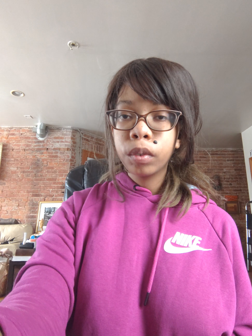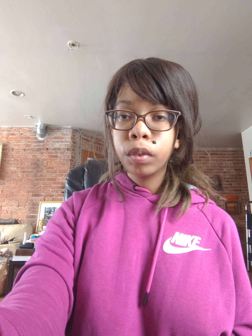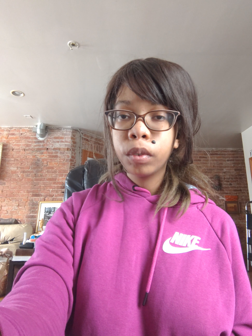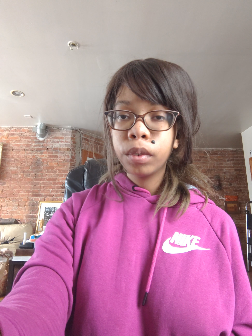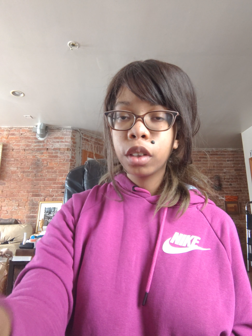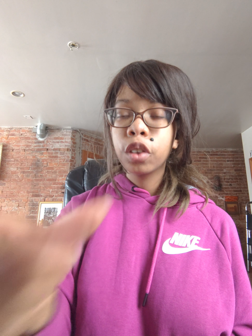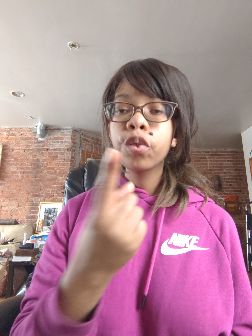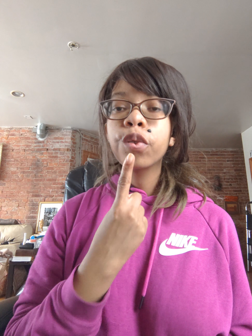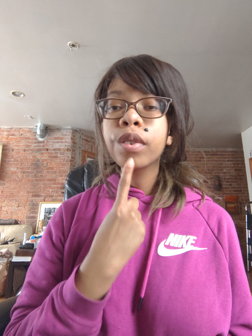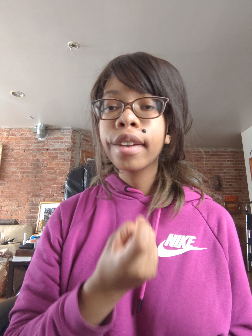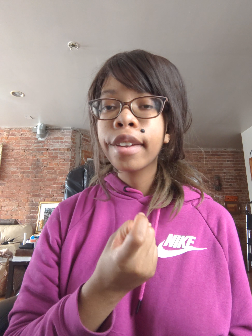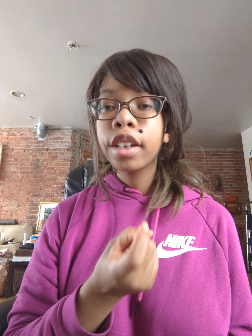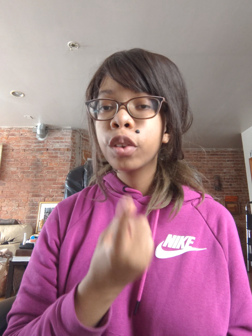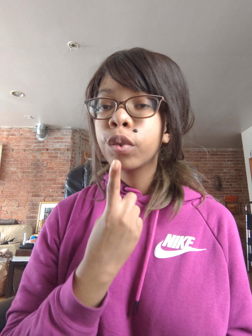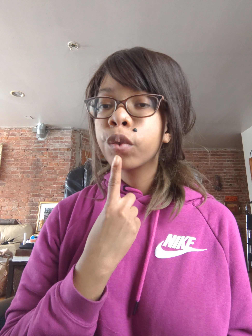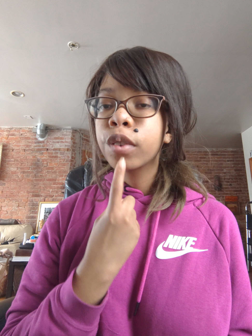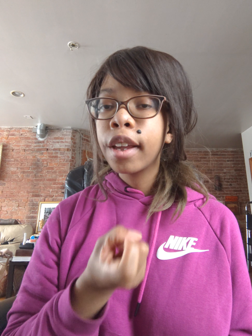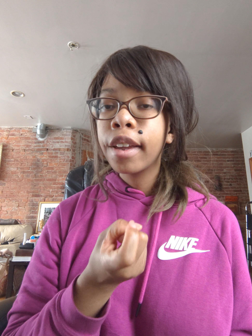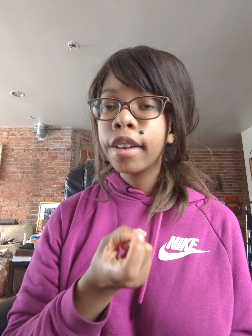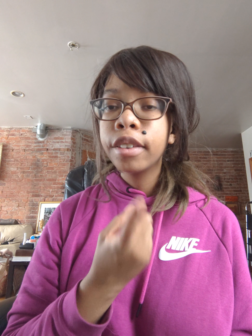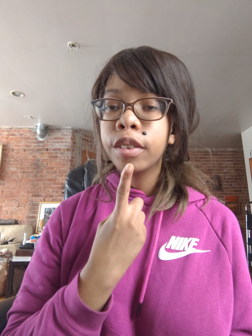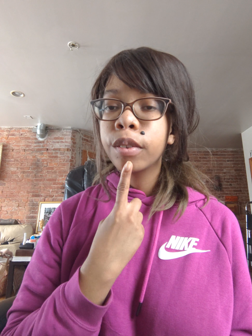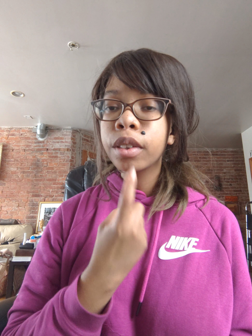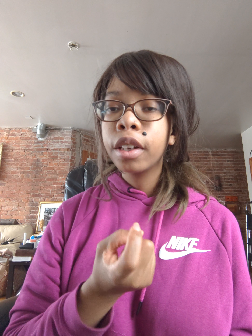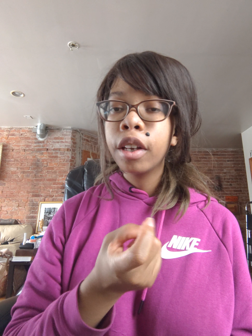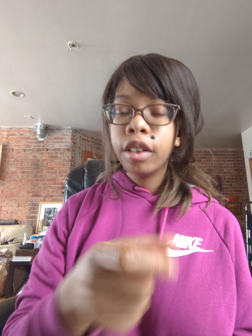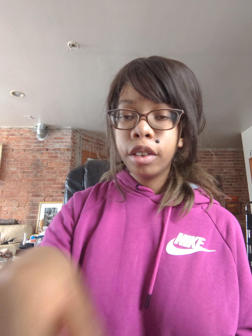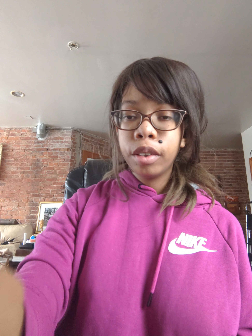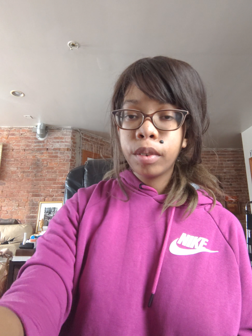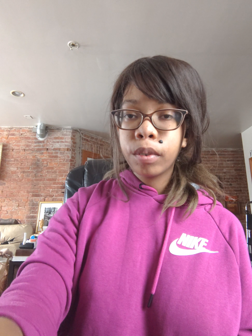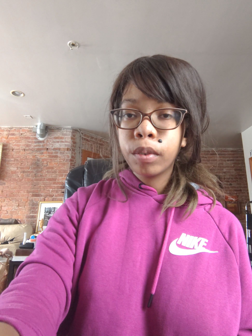red